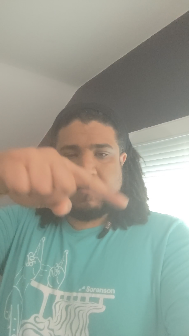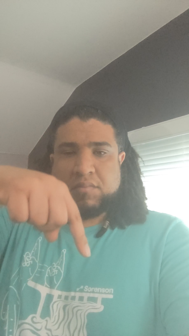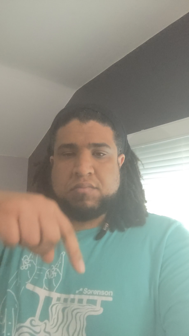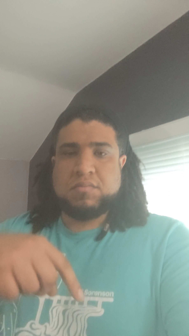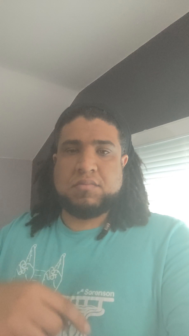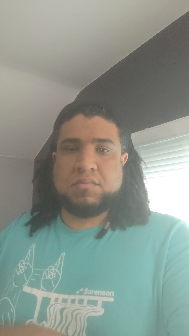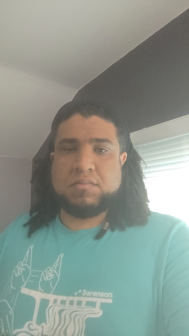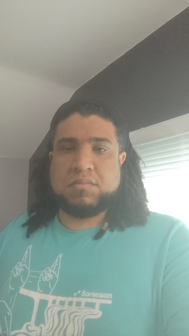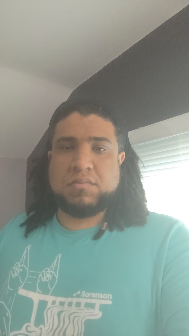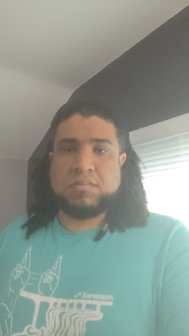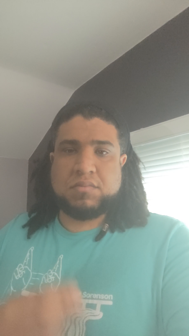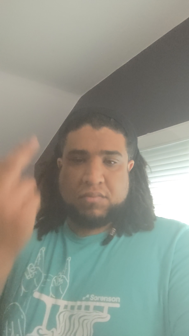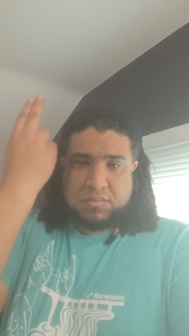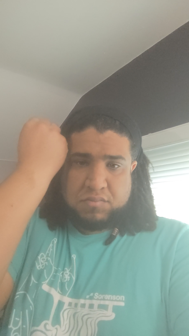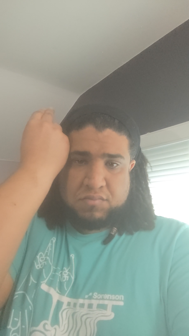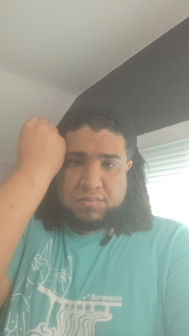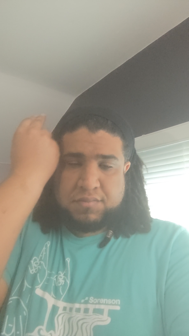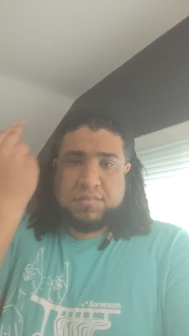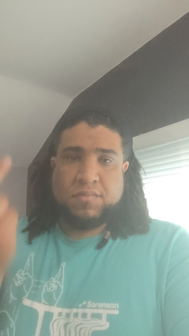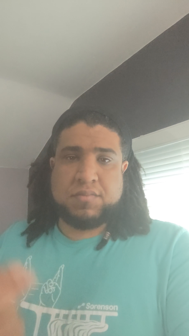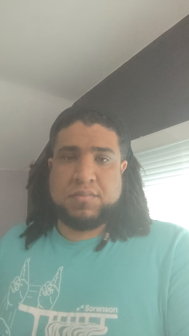rabbit